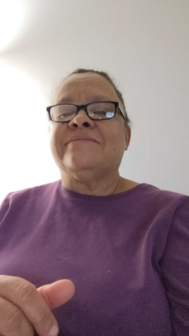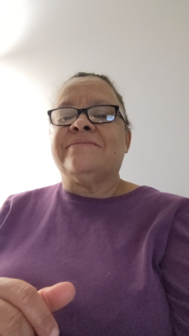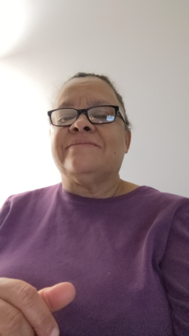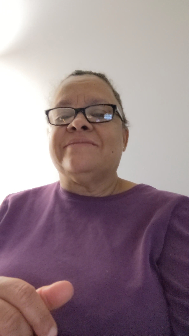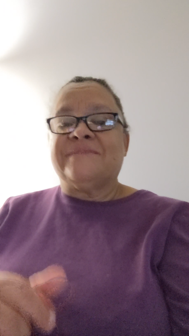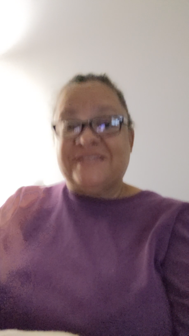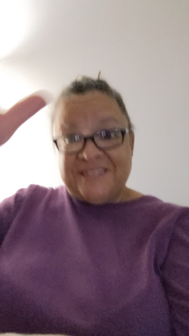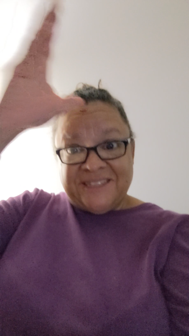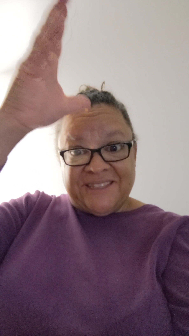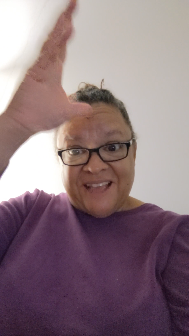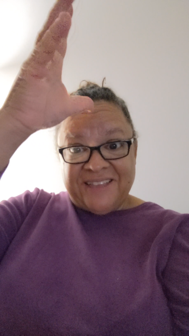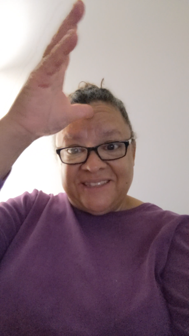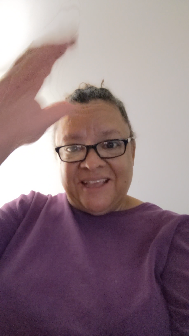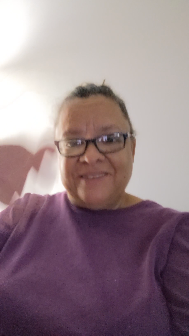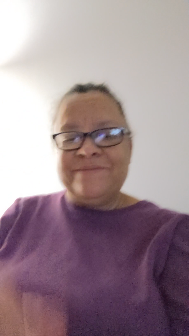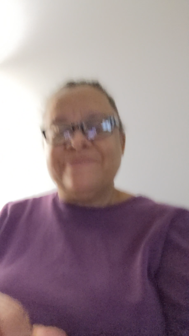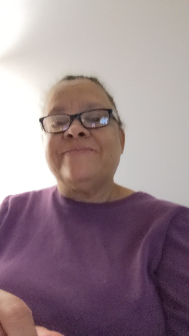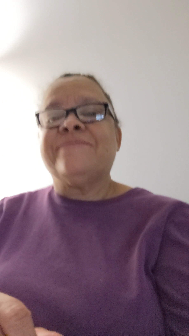daddy